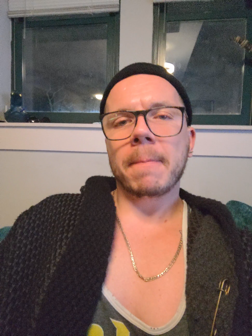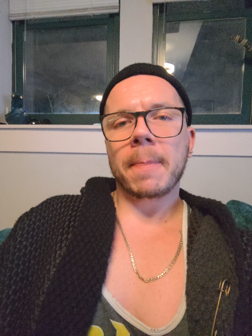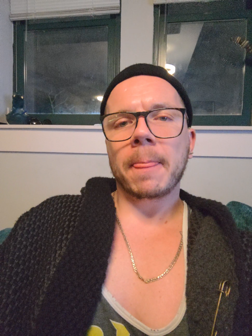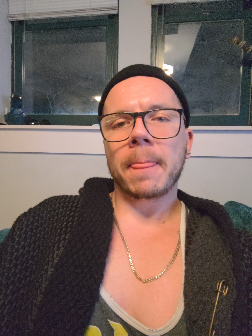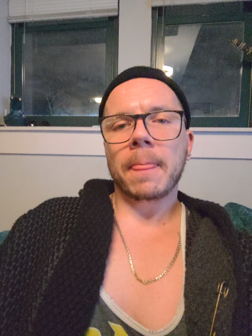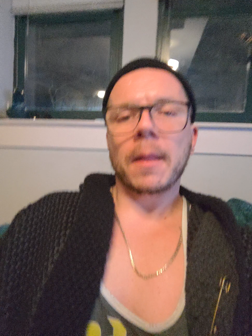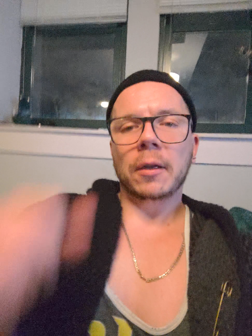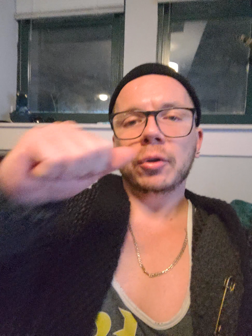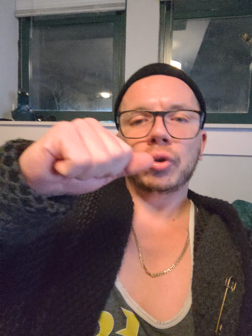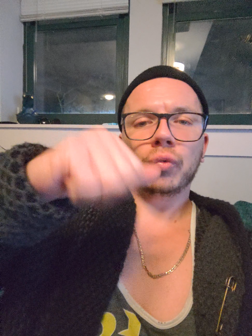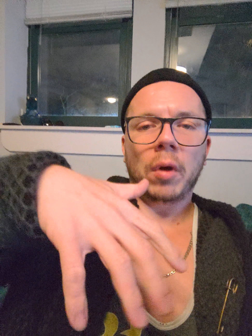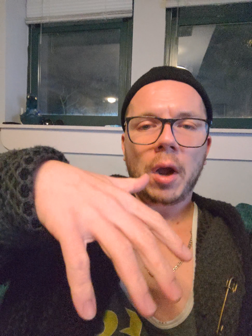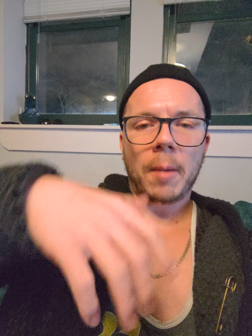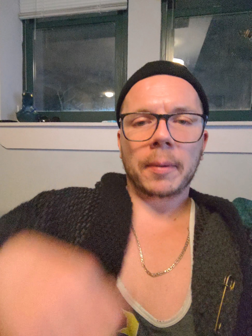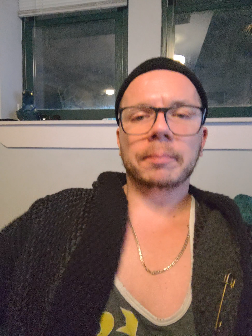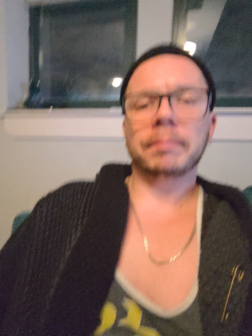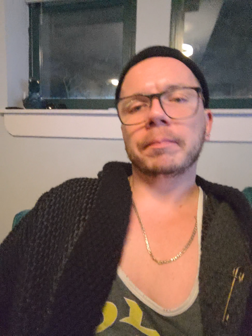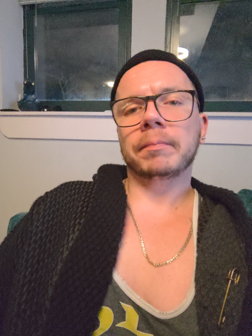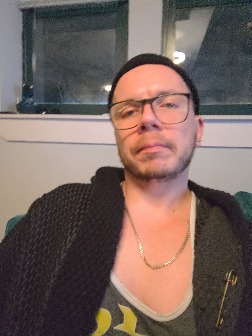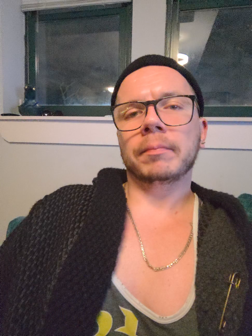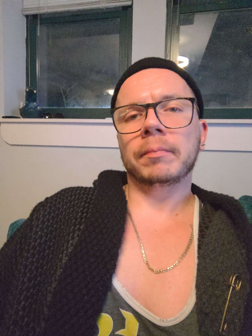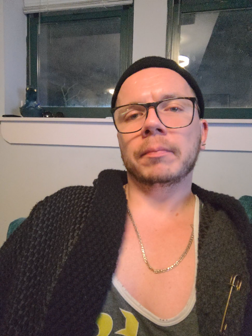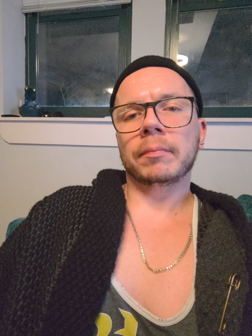drop